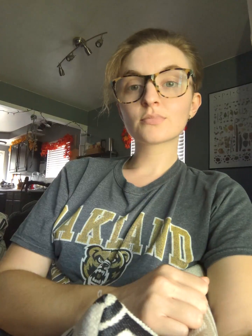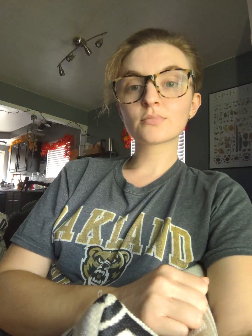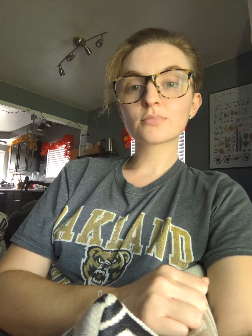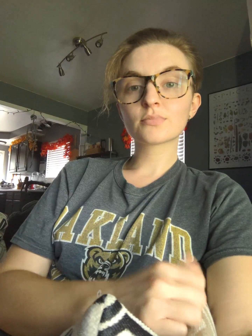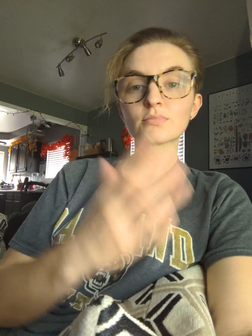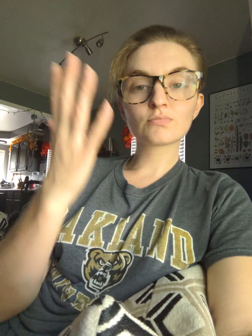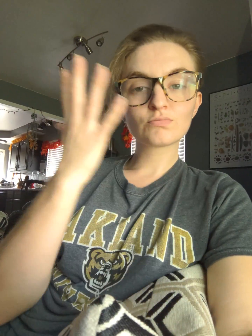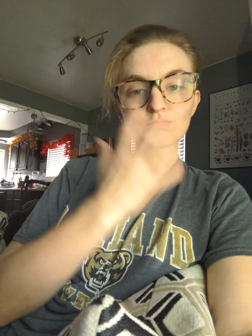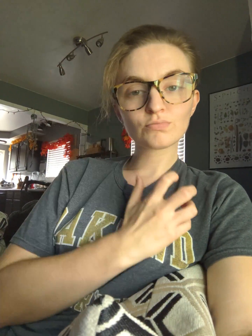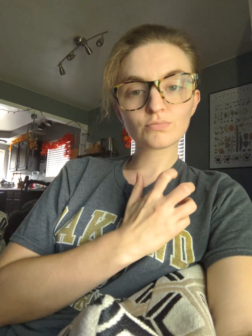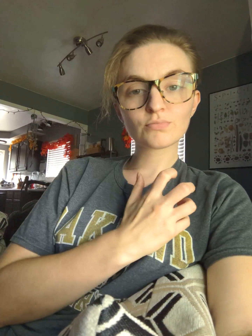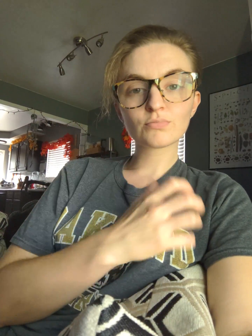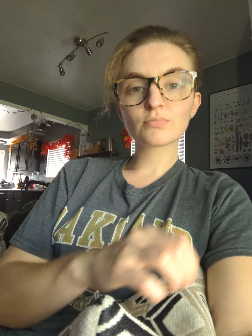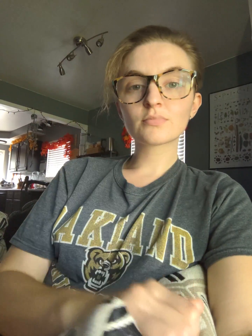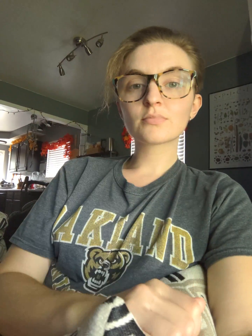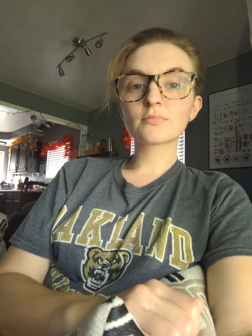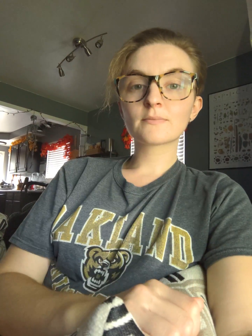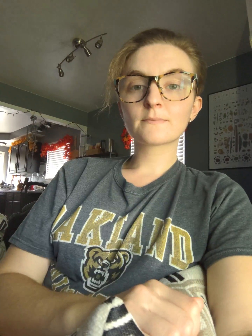dark